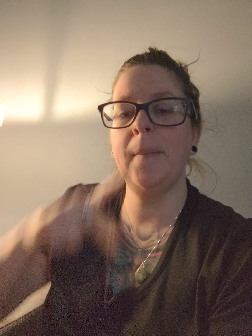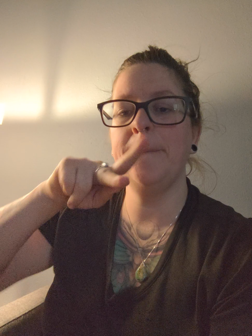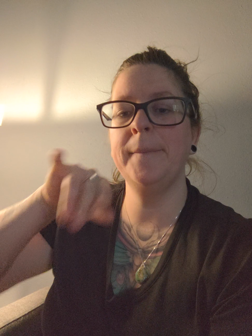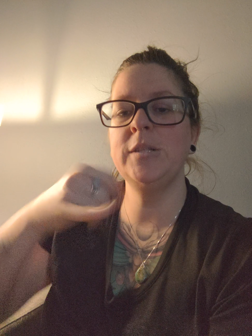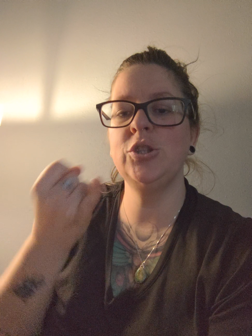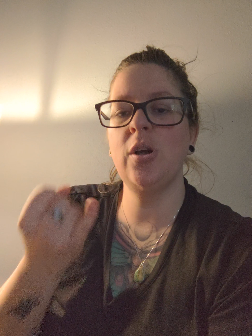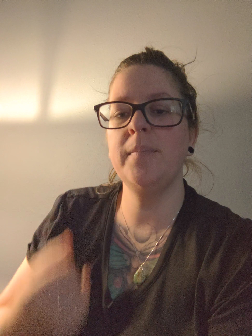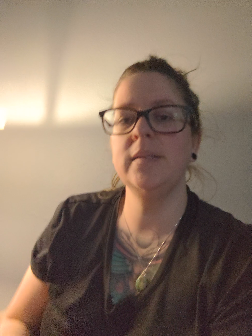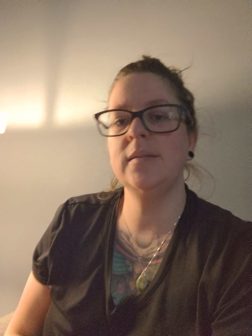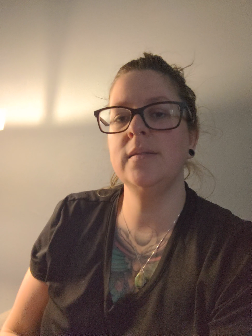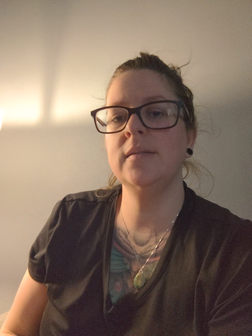pajamas